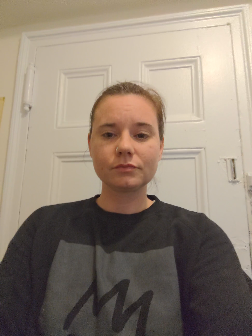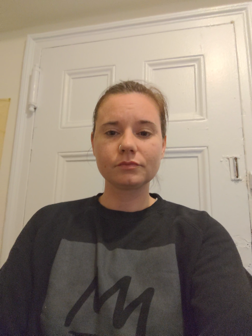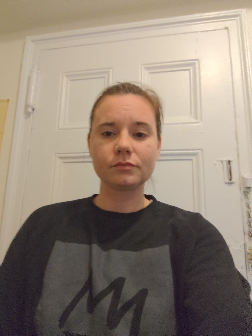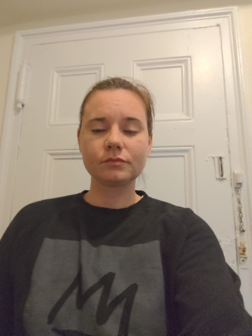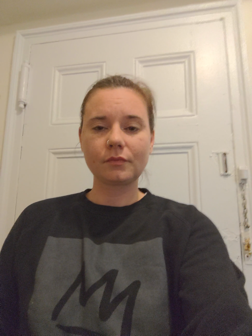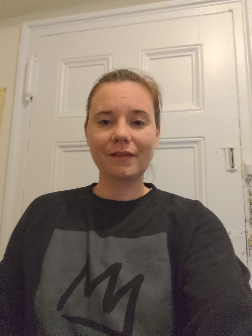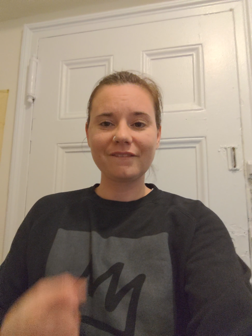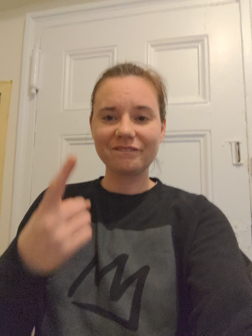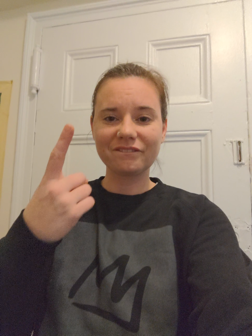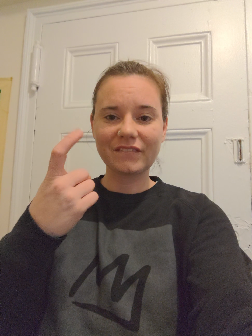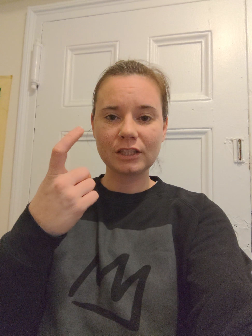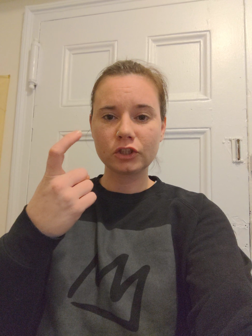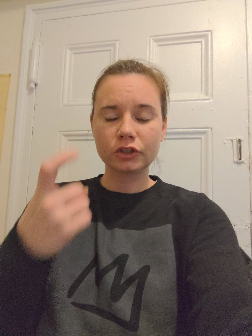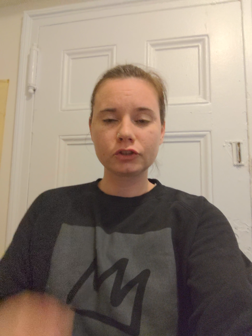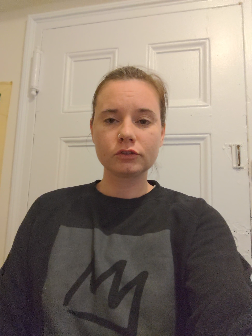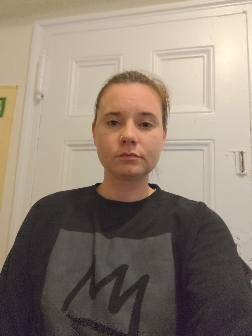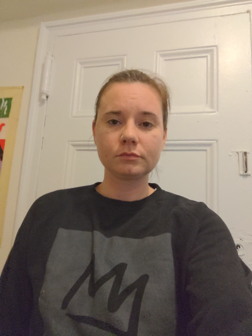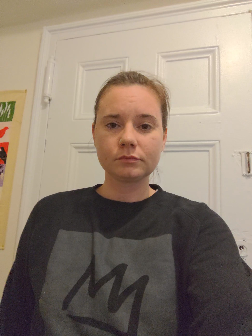finger